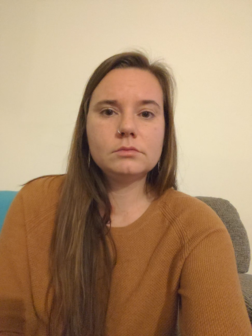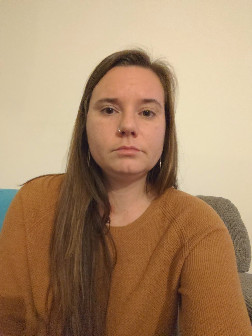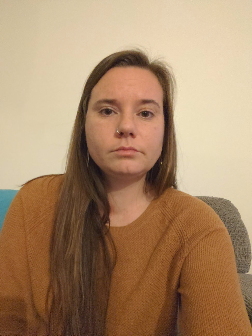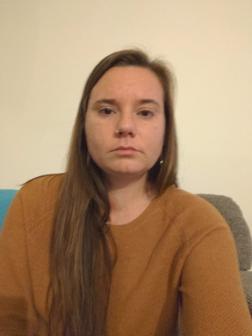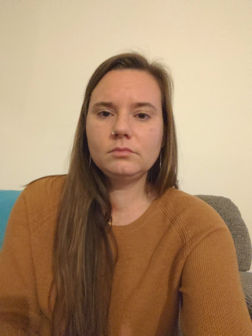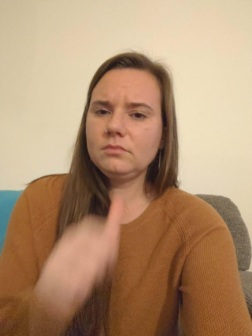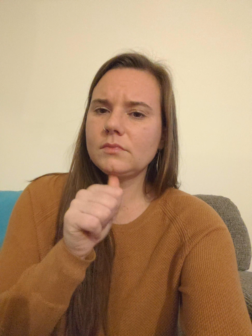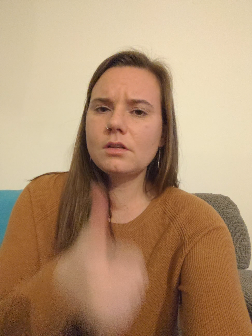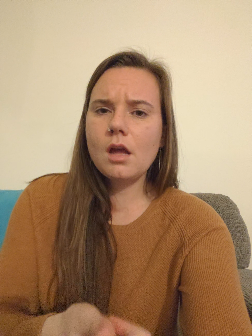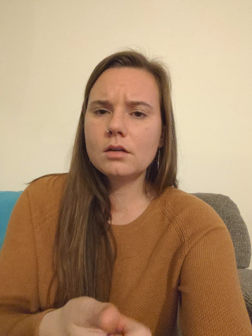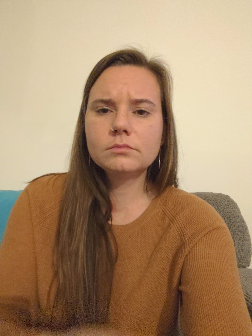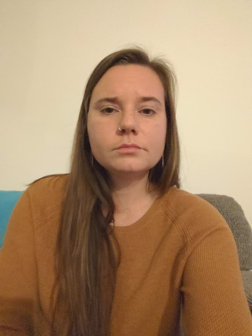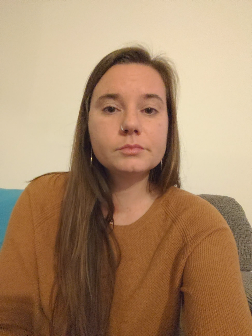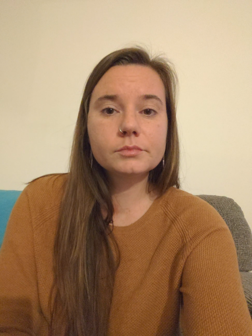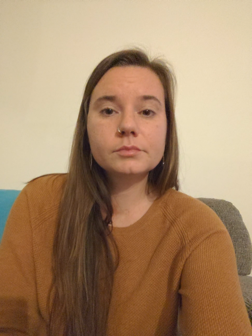not